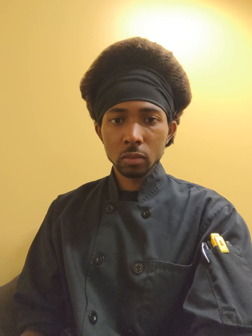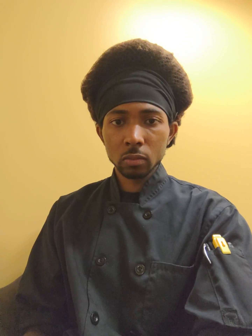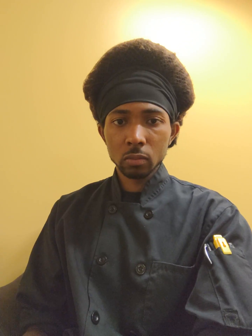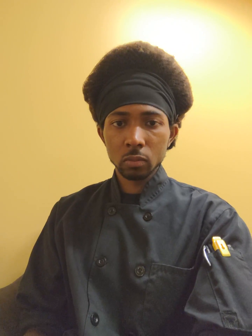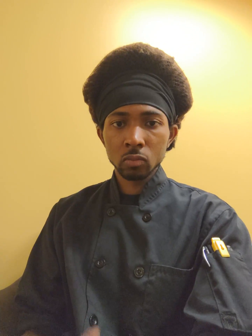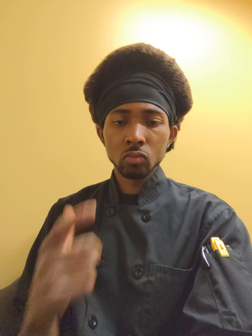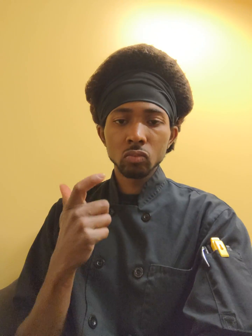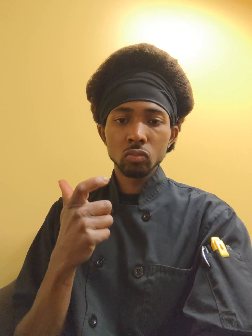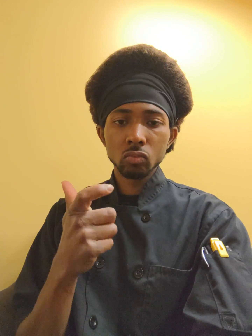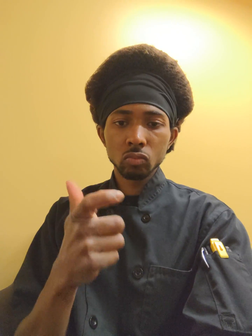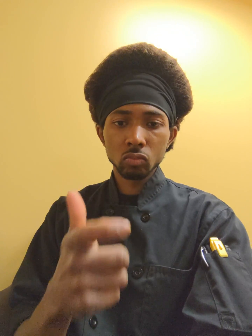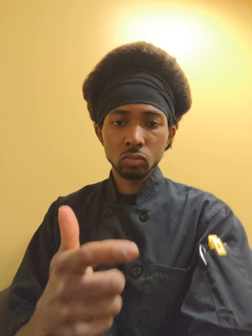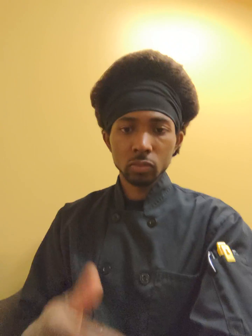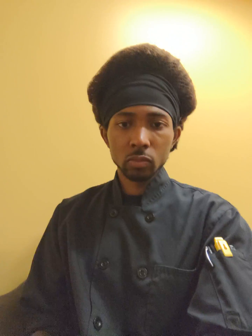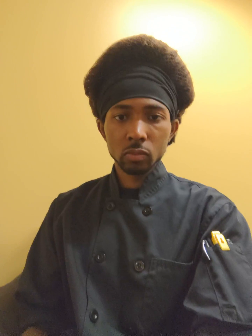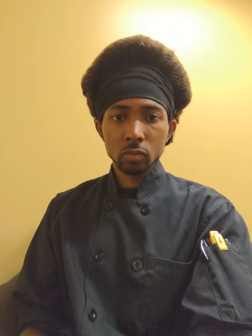run